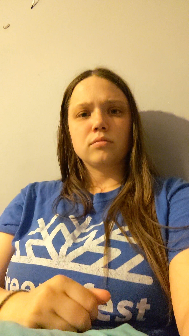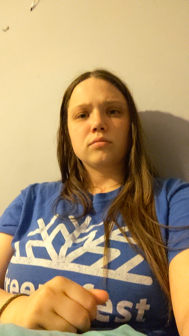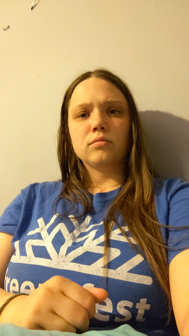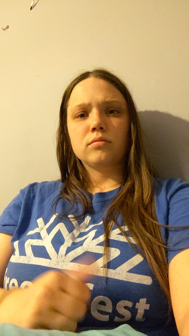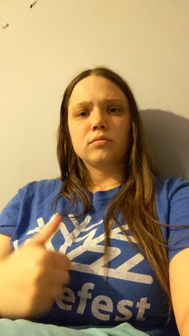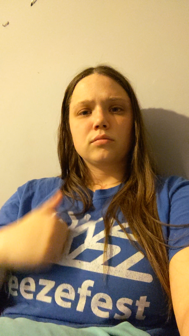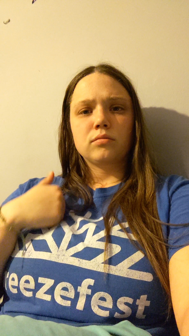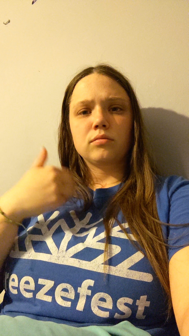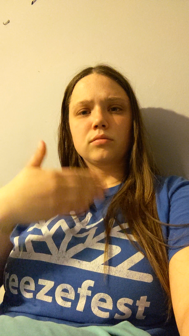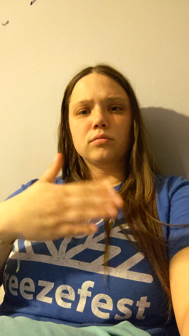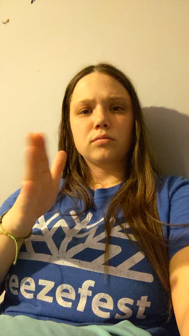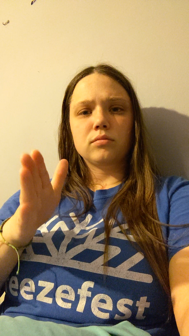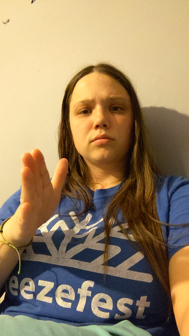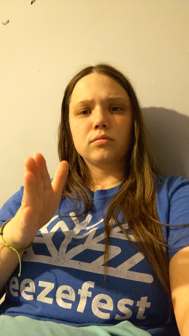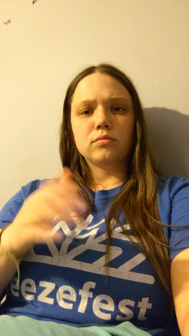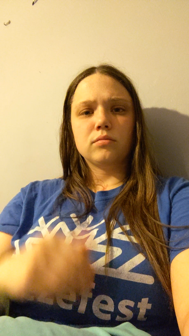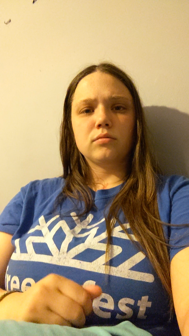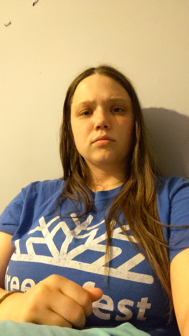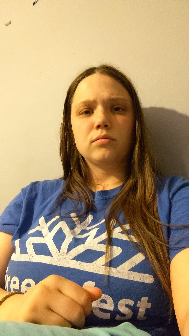living room